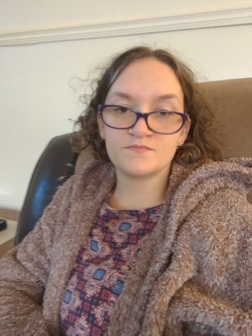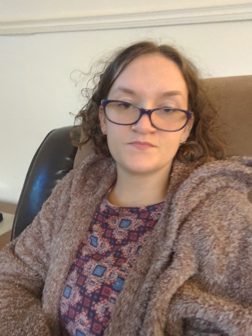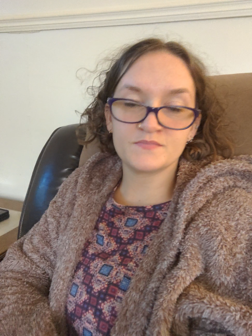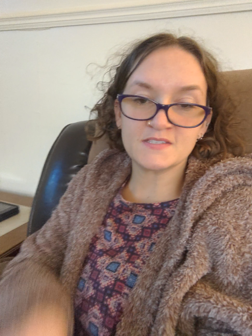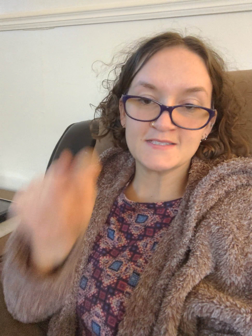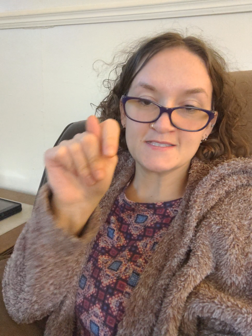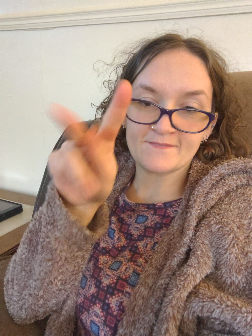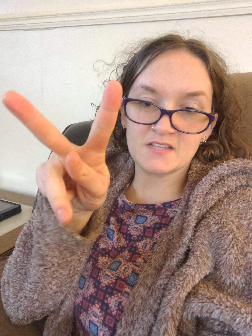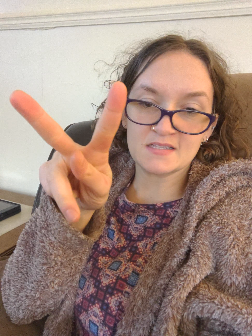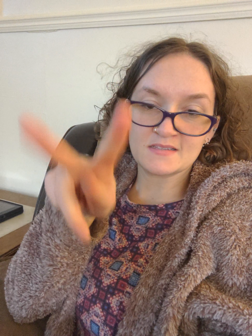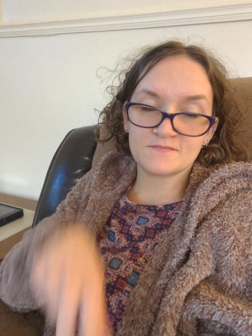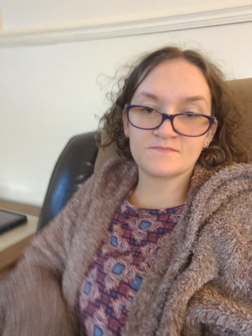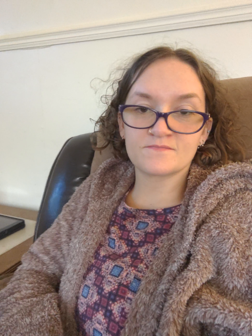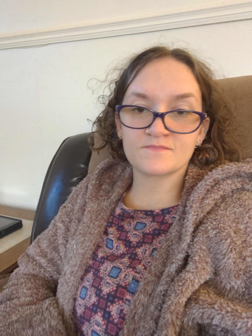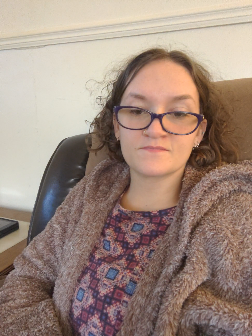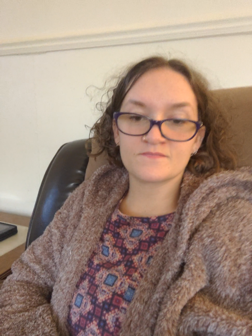TV